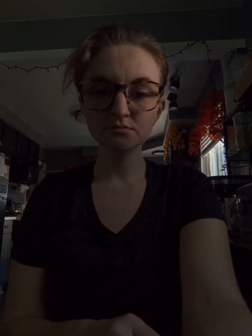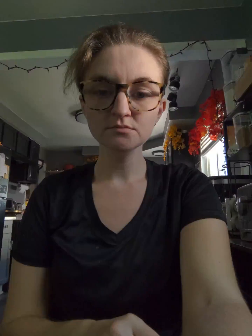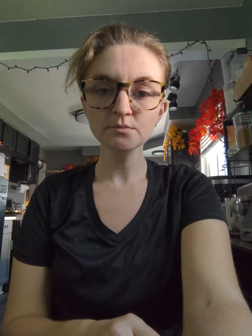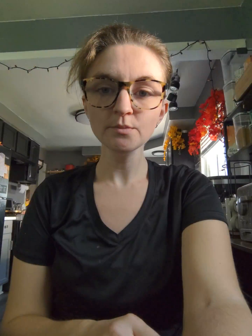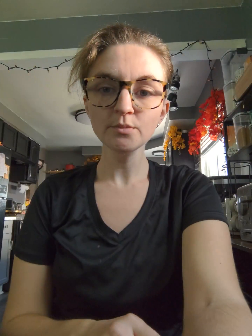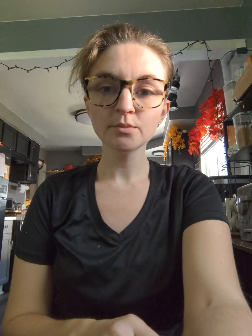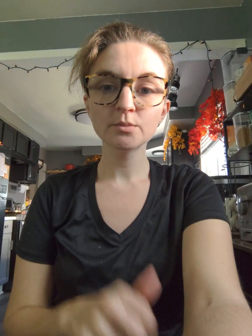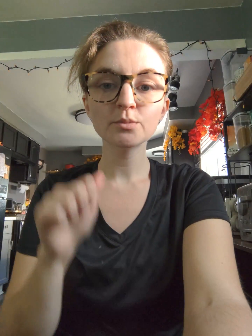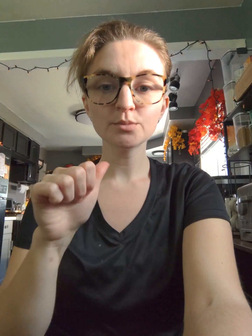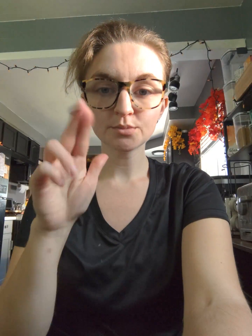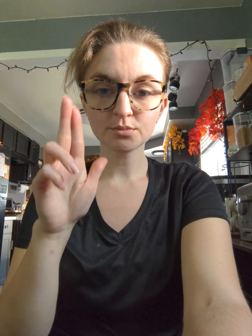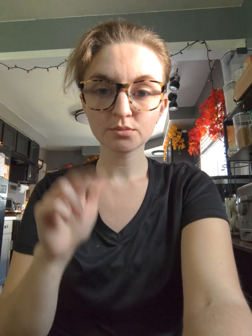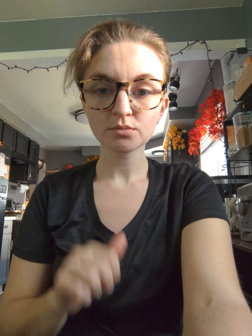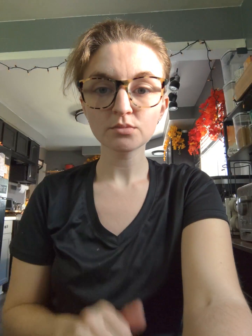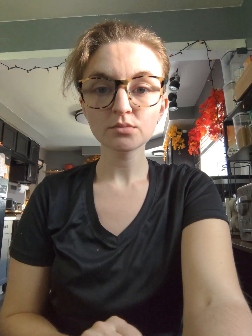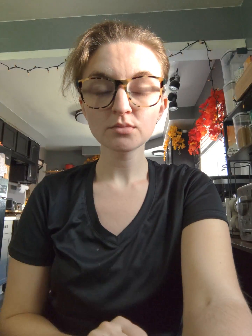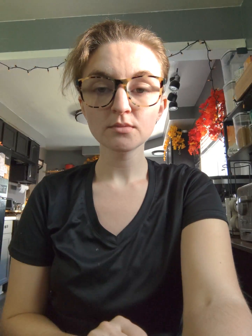lick